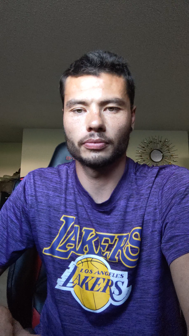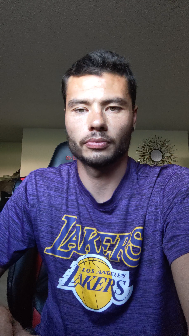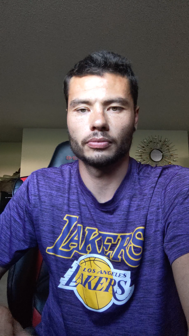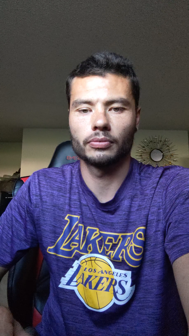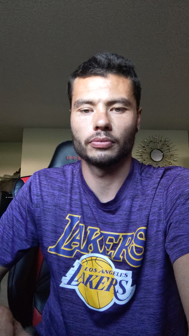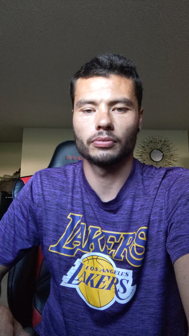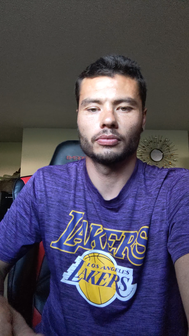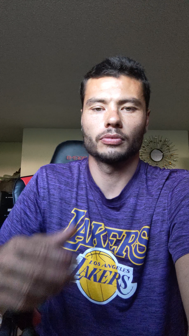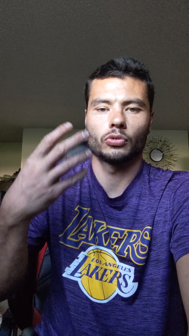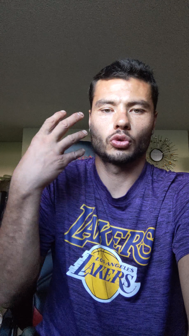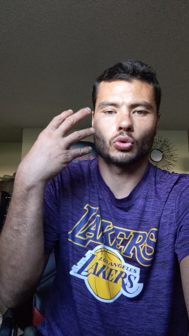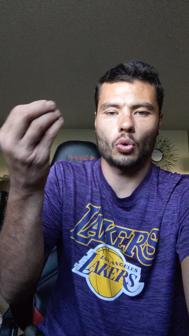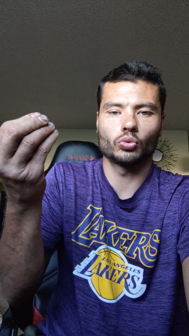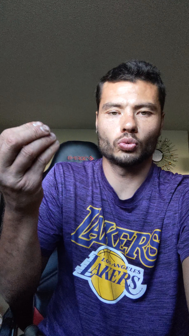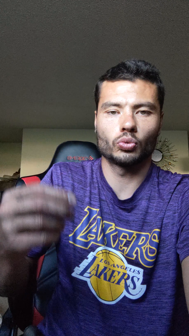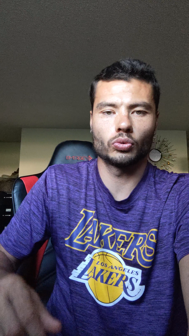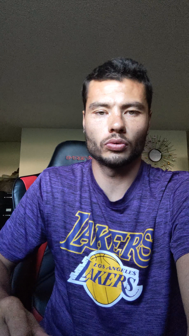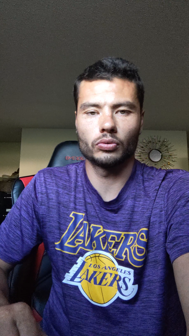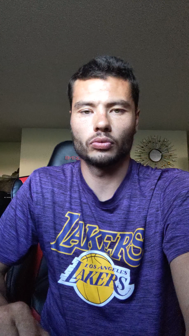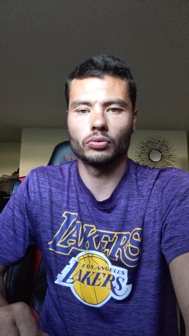going to